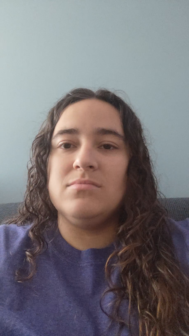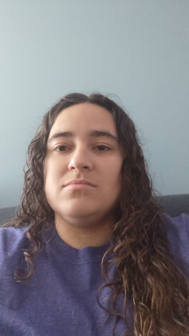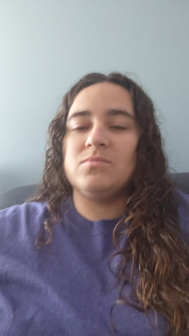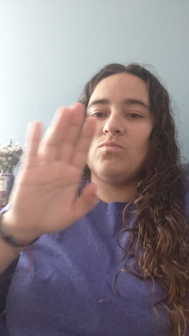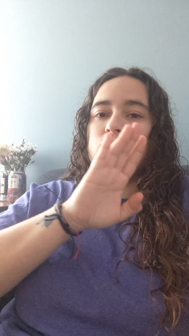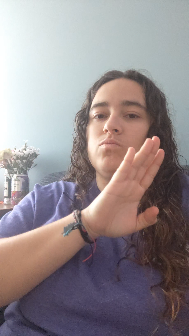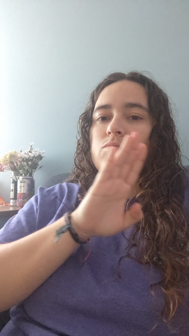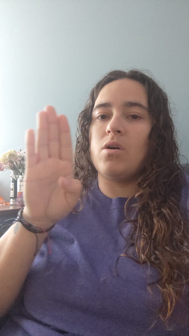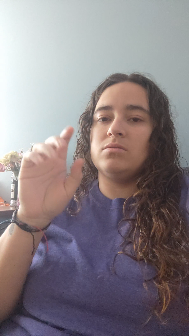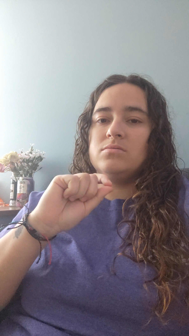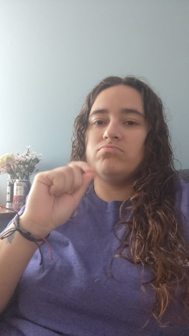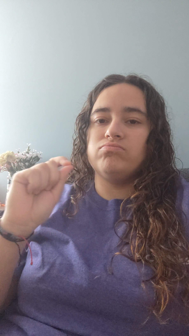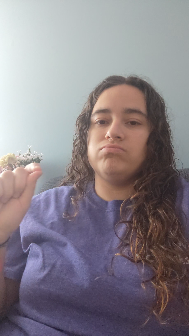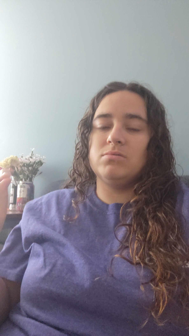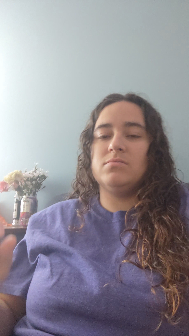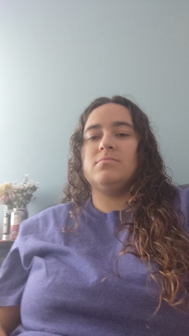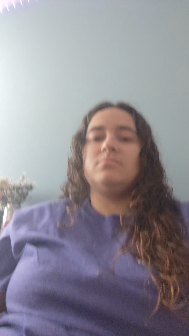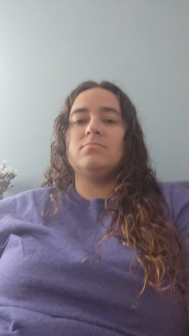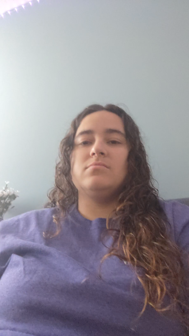chalk